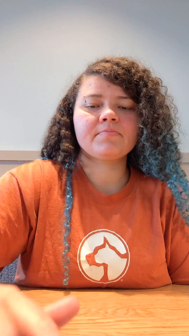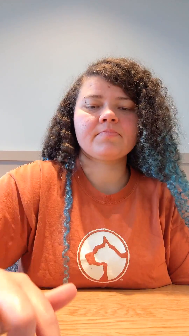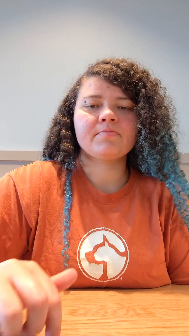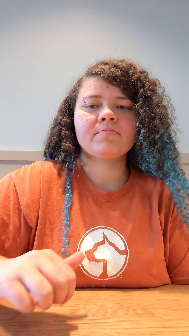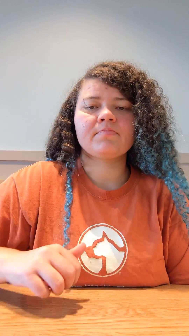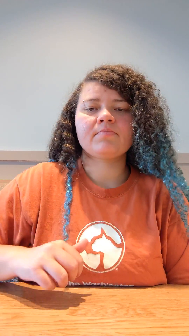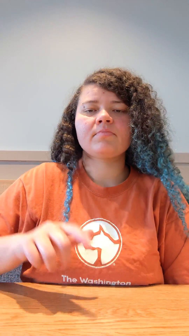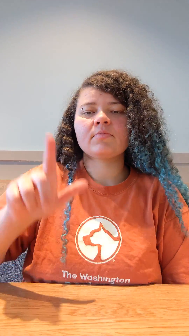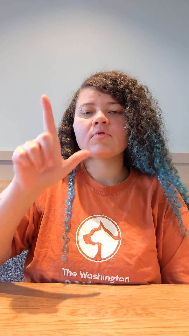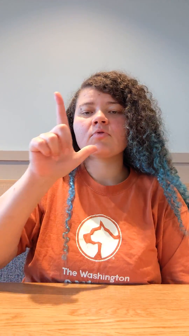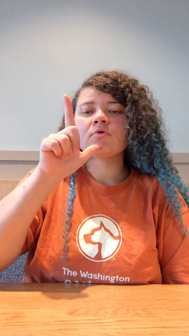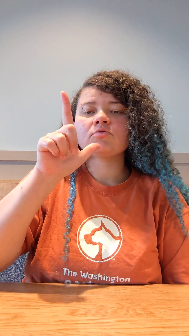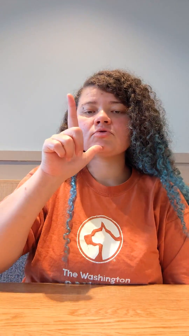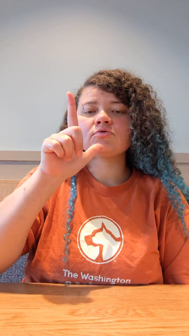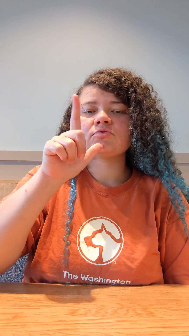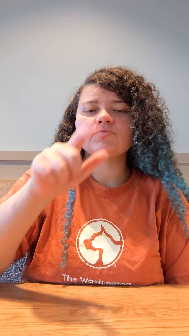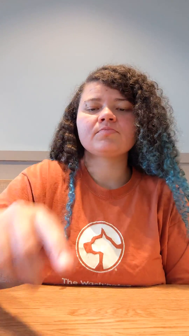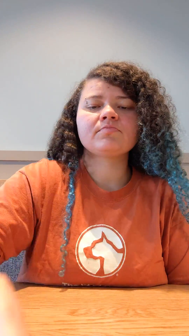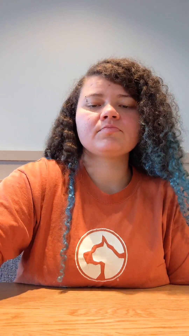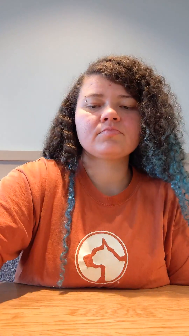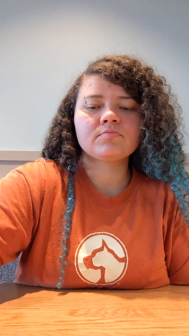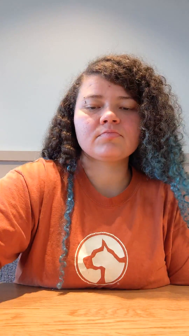lunch